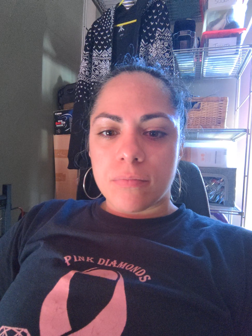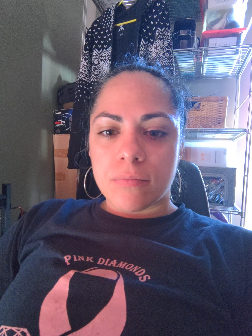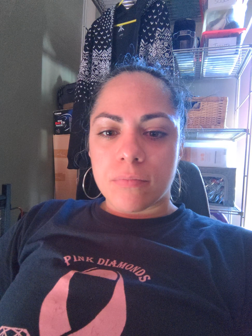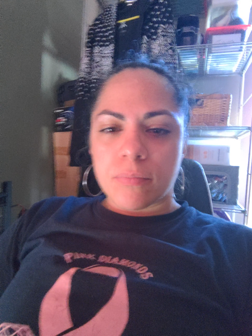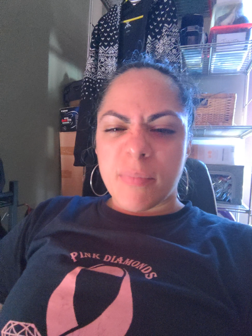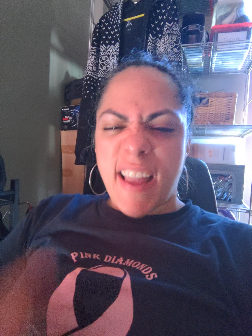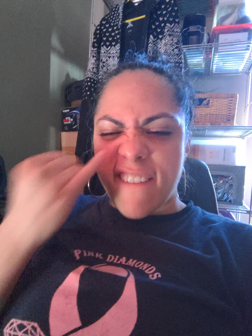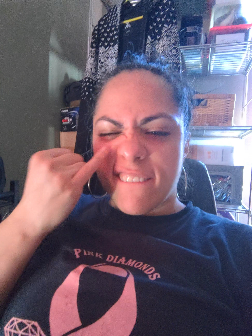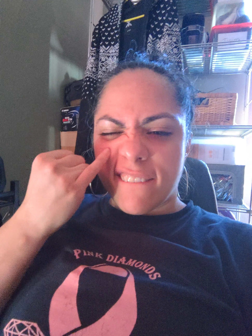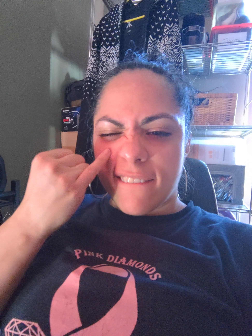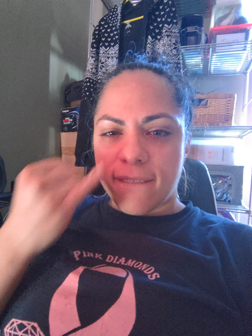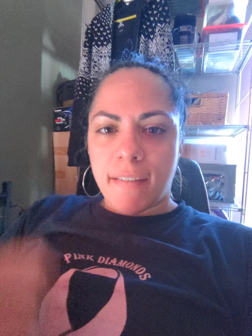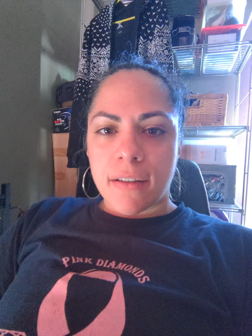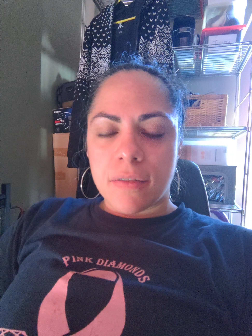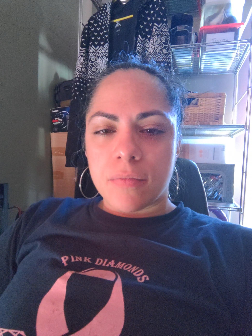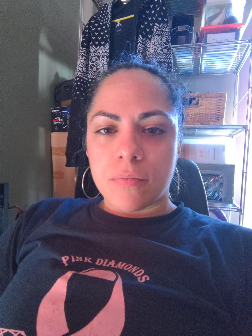if